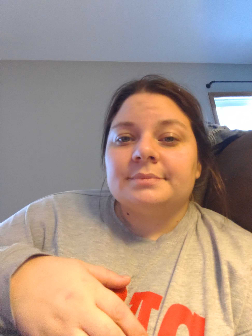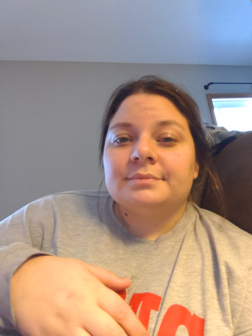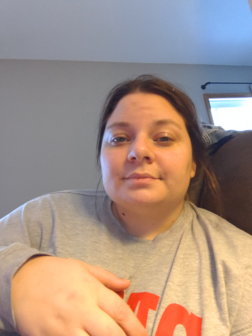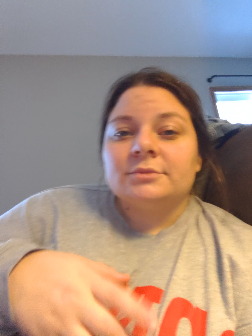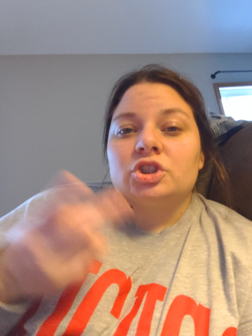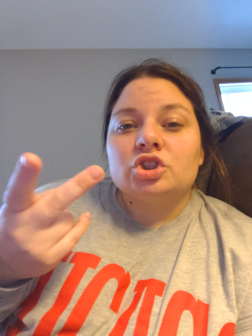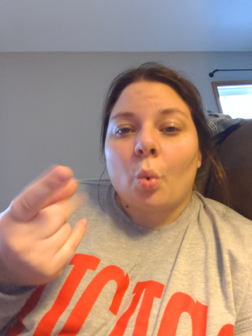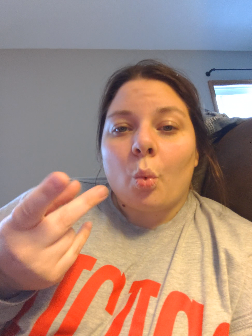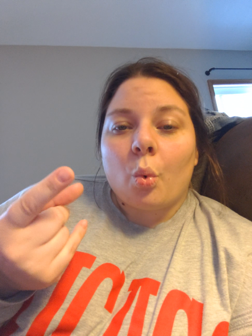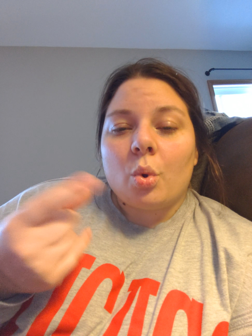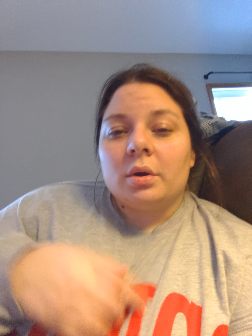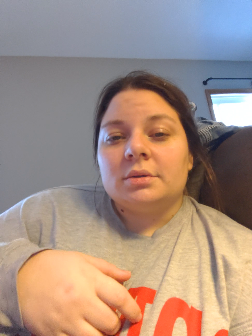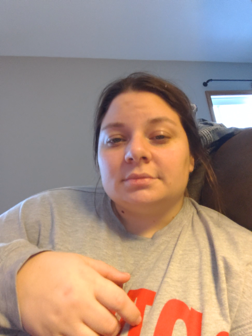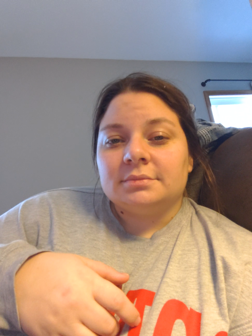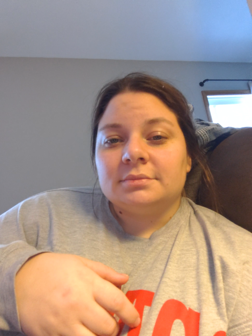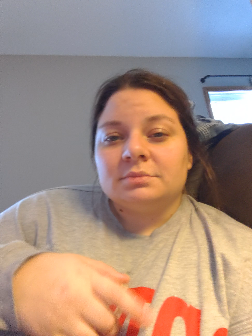dog